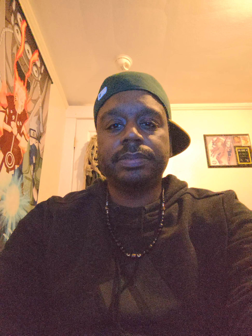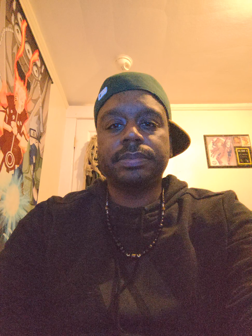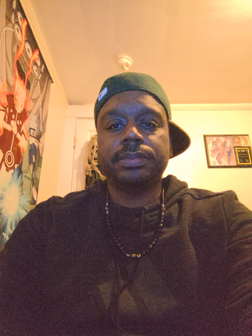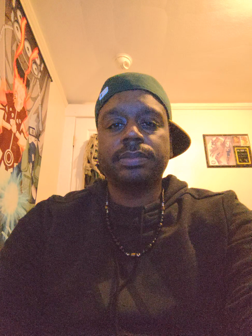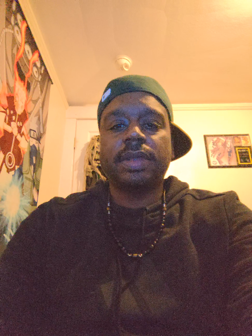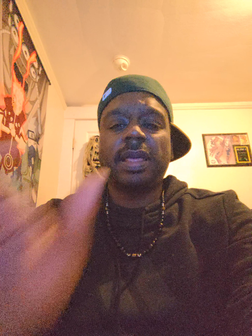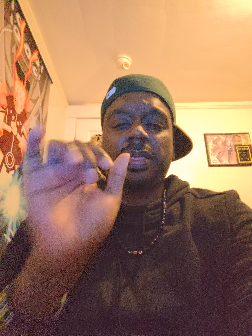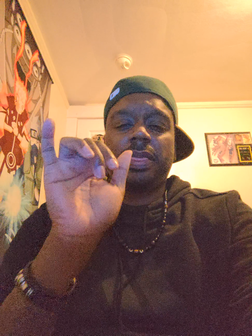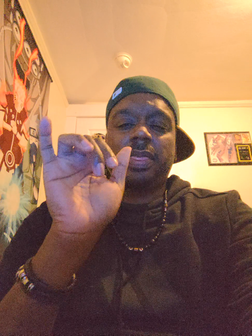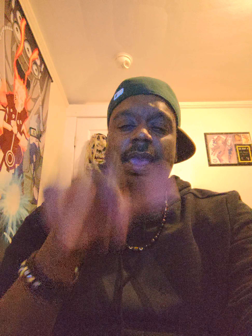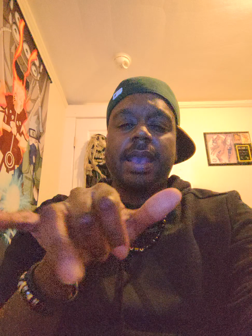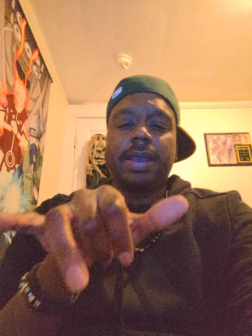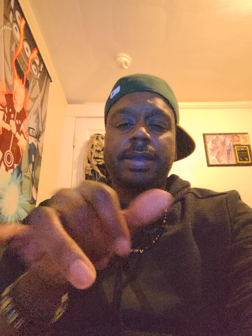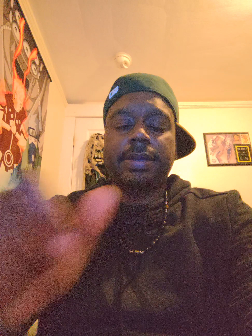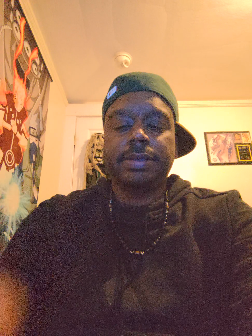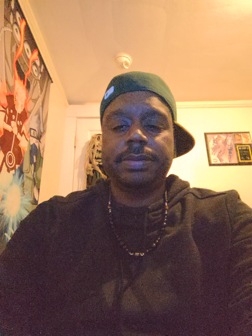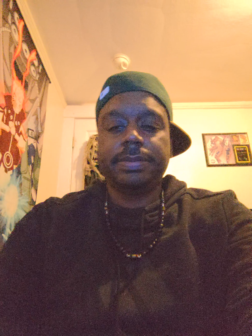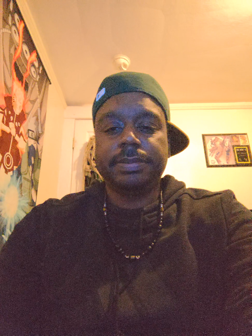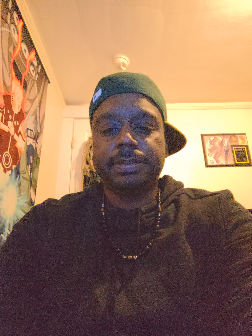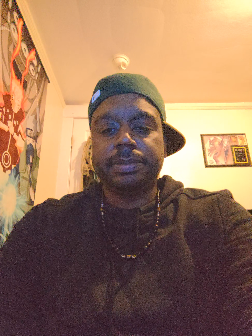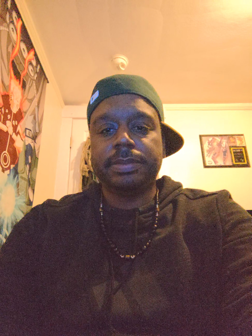that